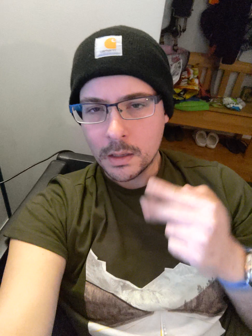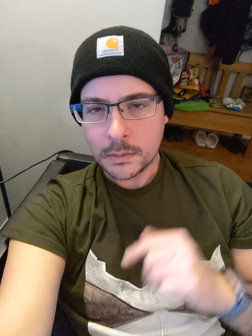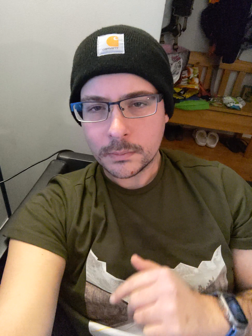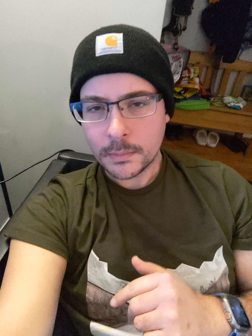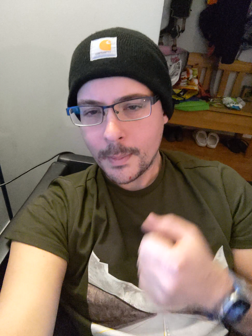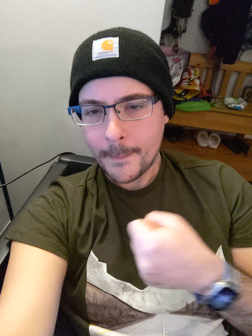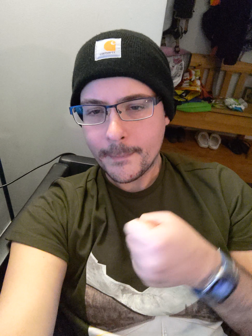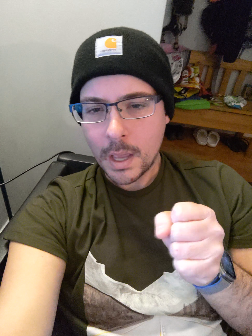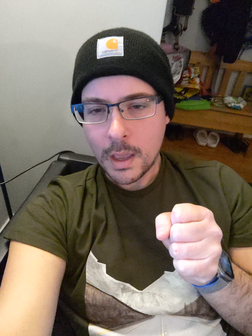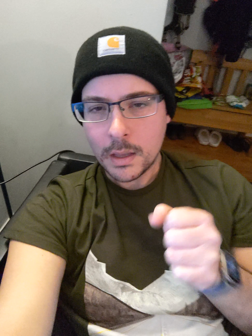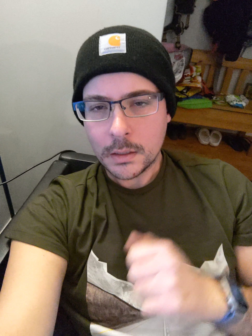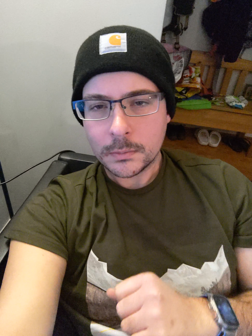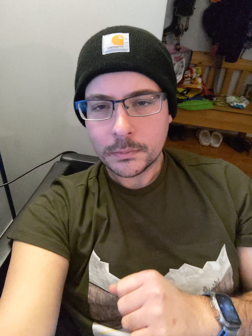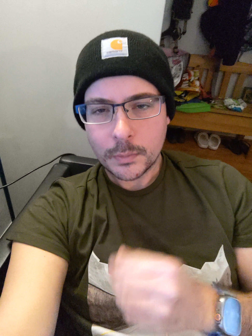make